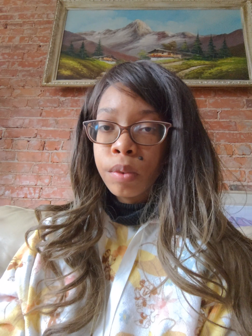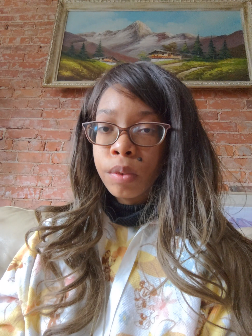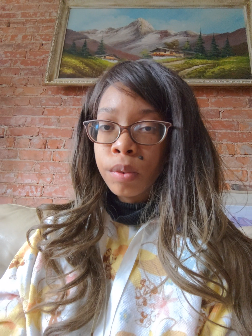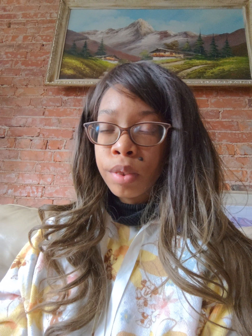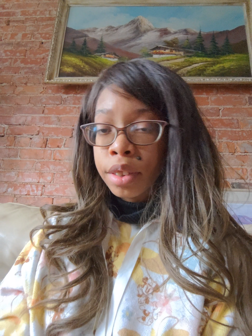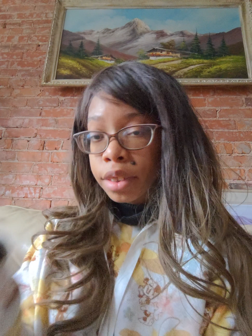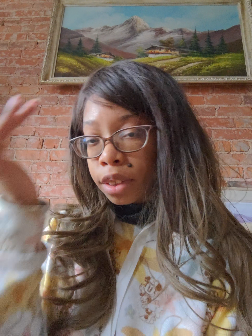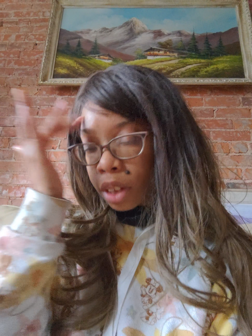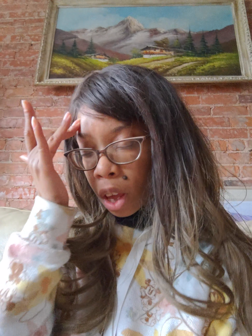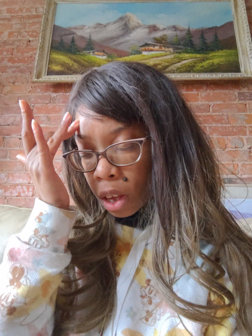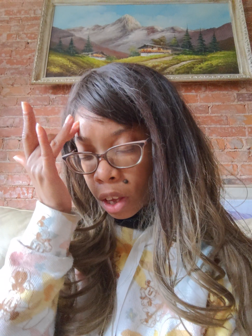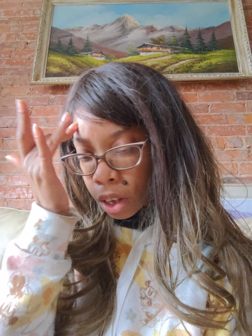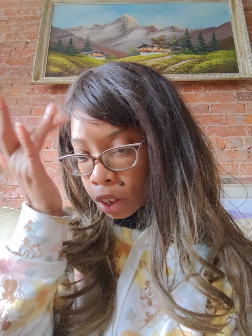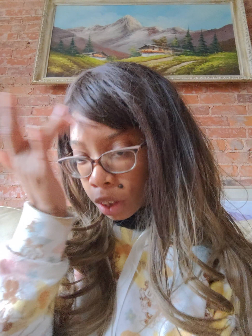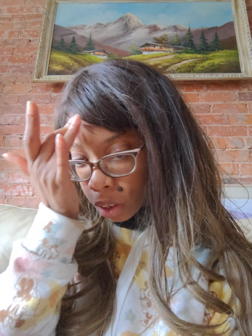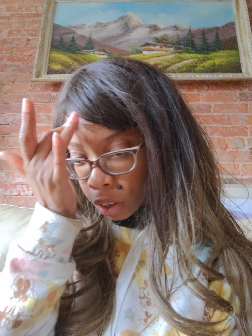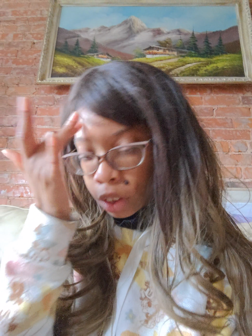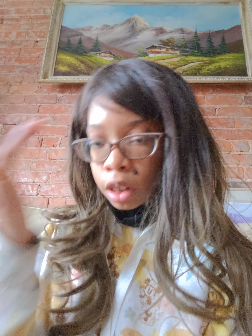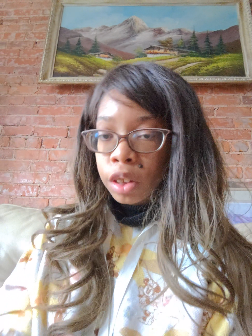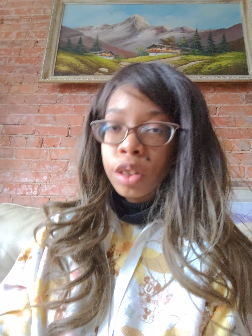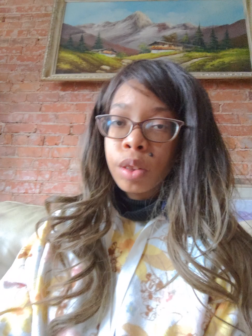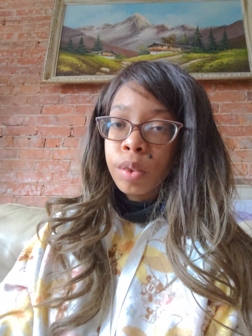sick